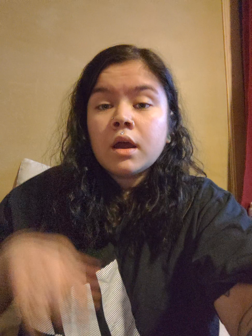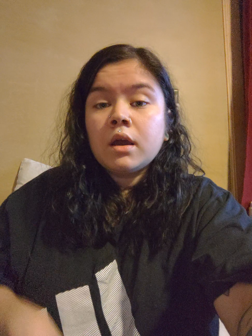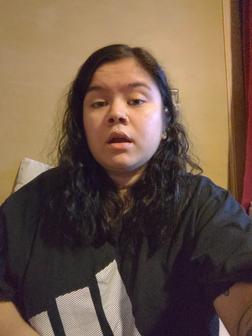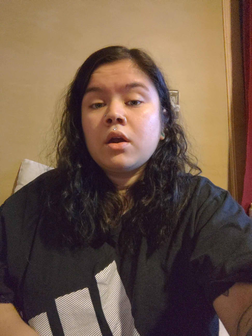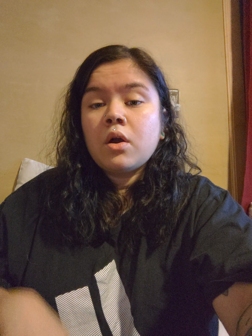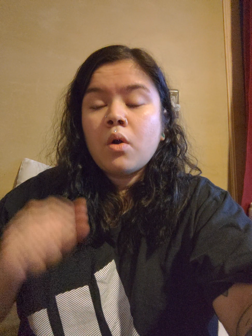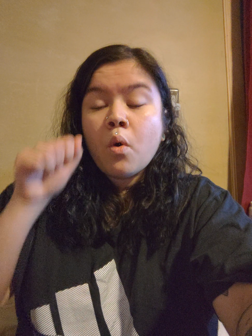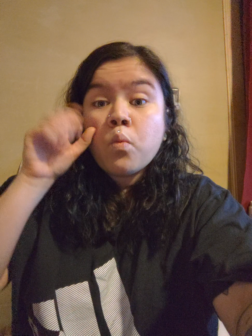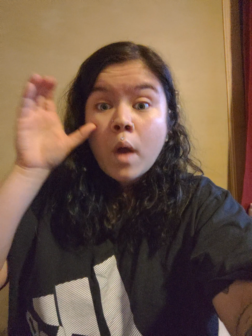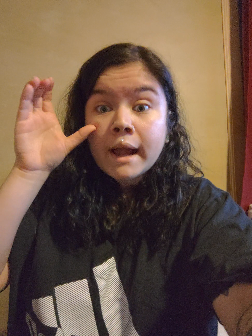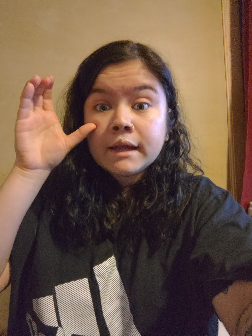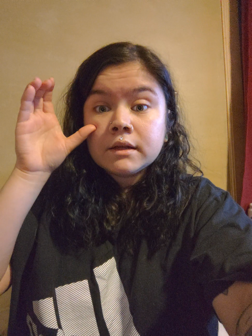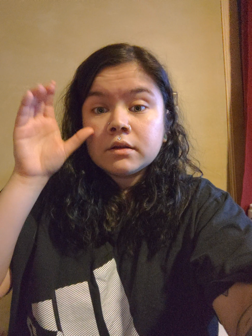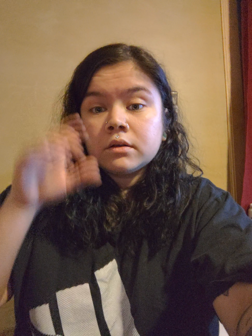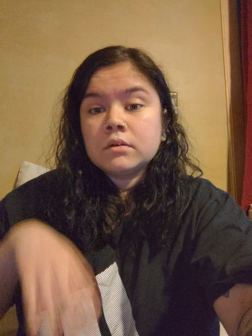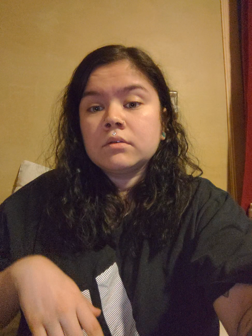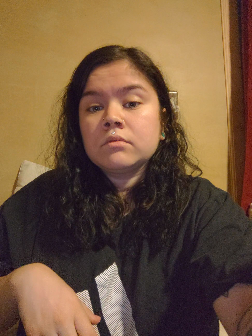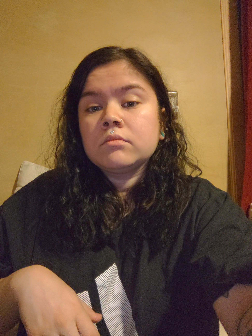awake